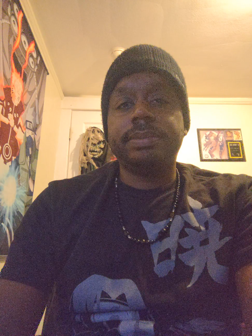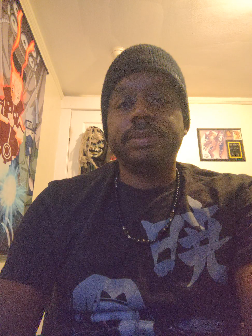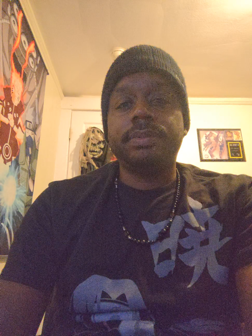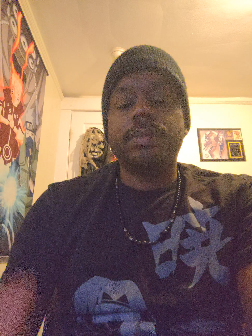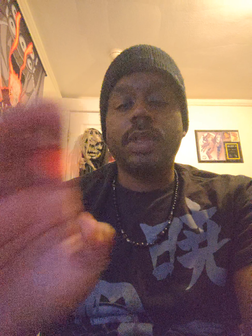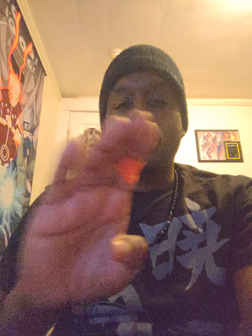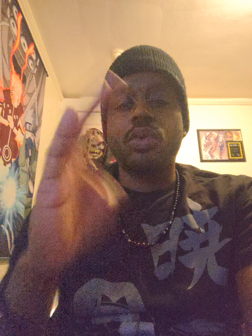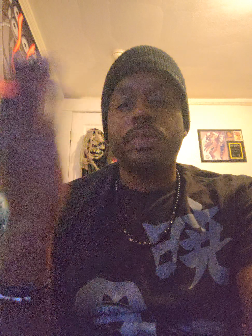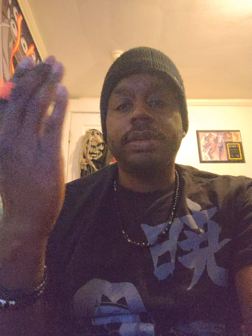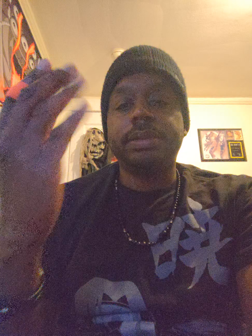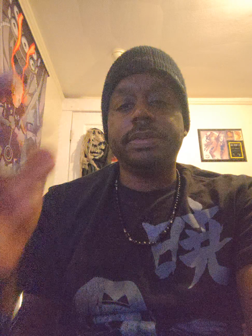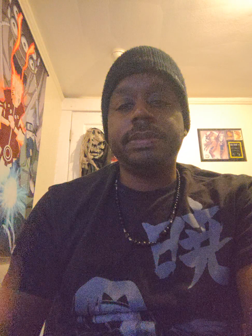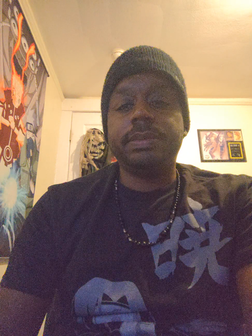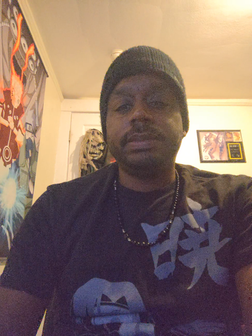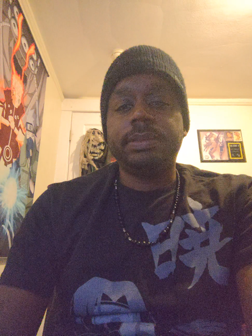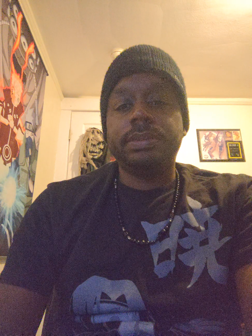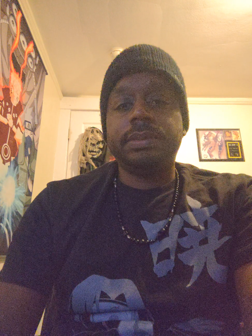open